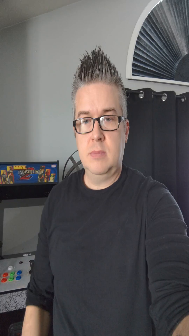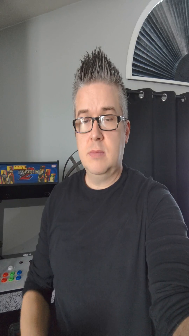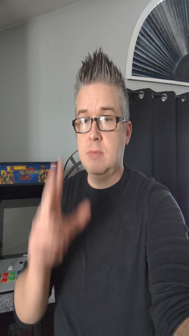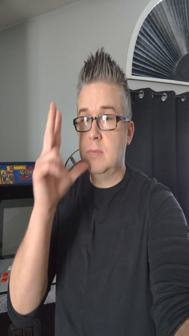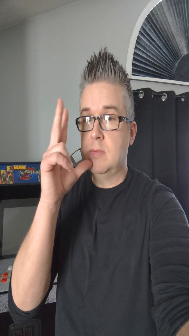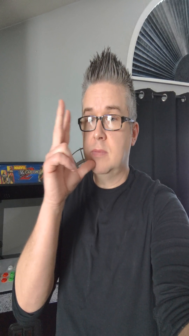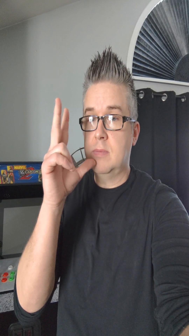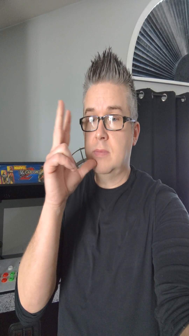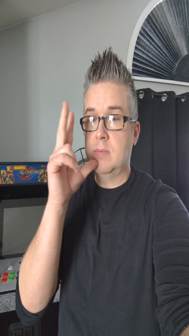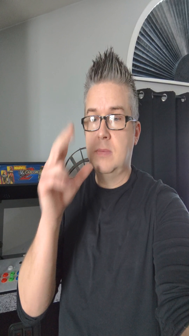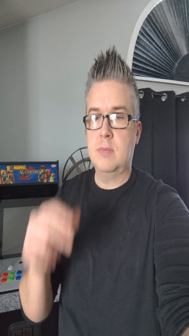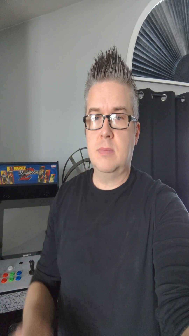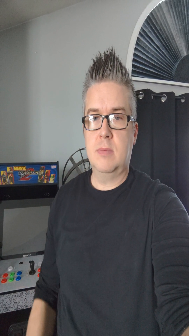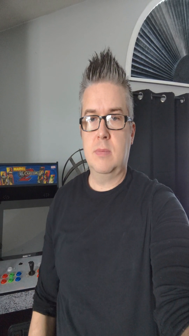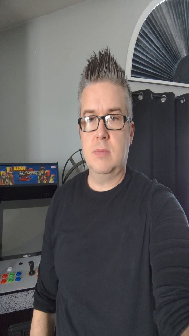hen